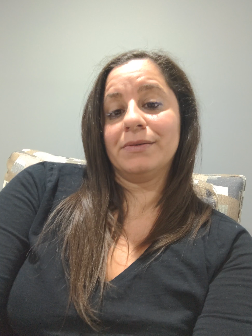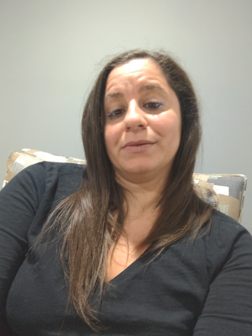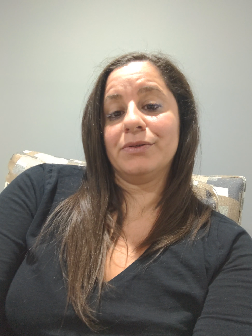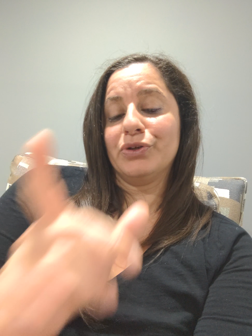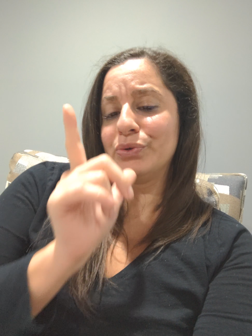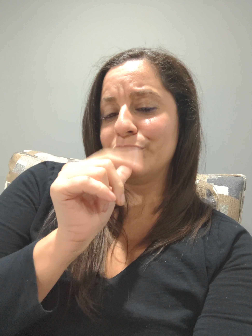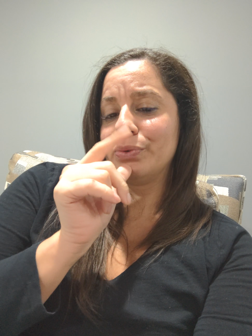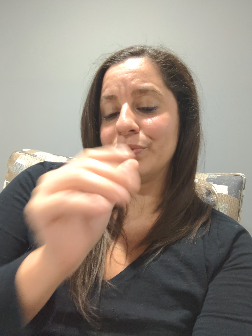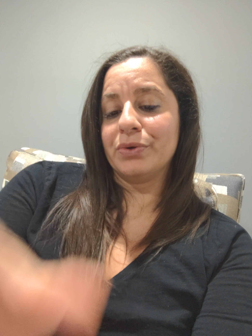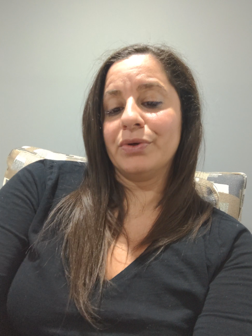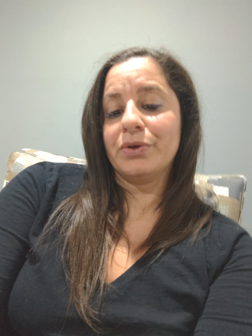who